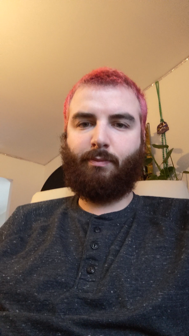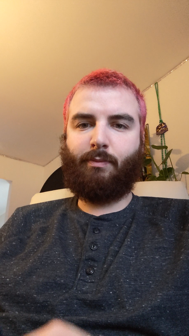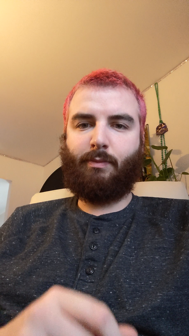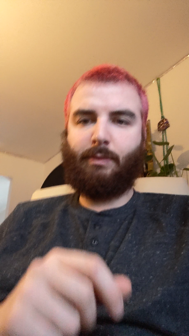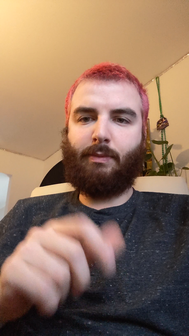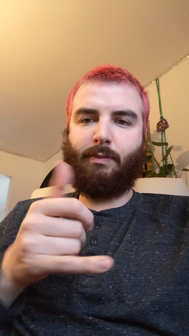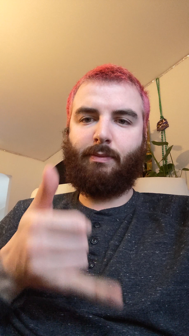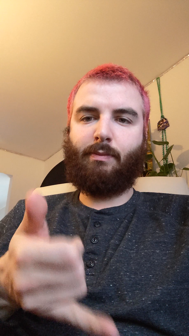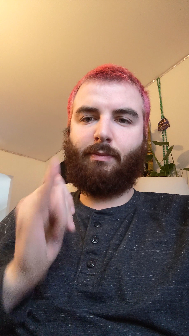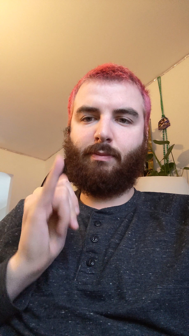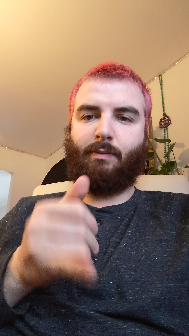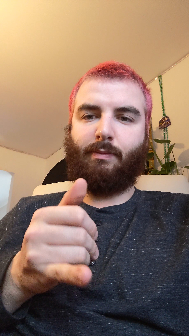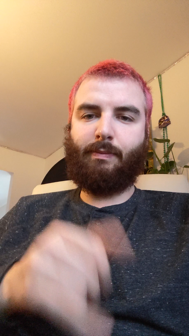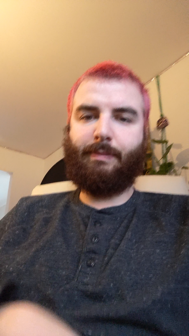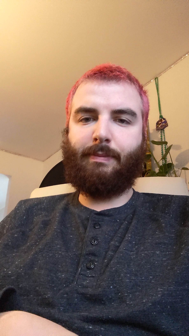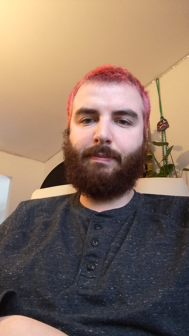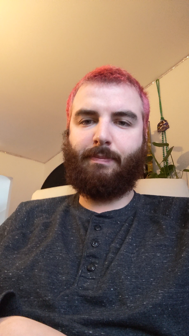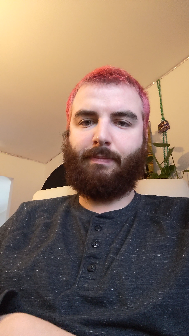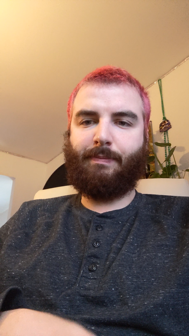rocking chair